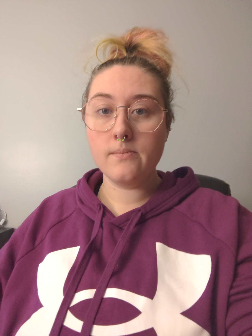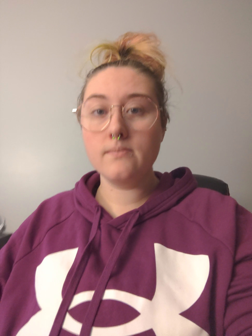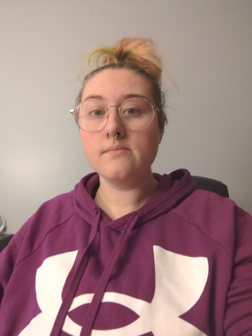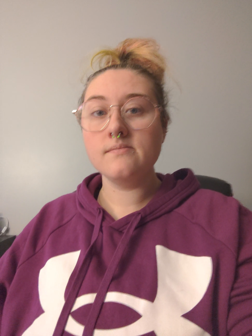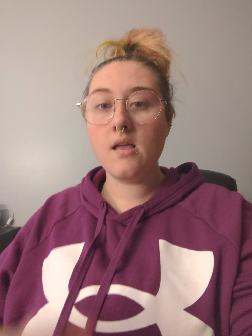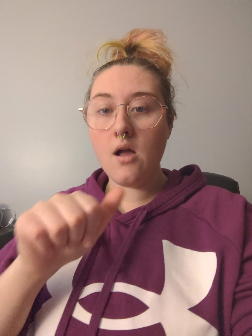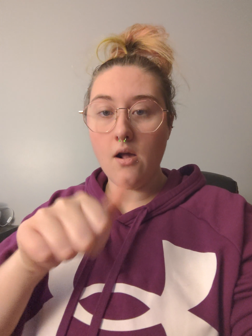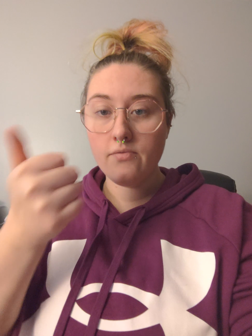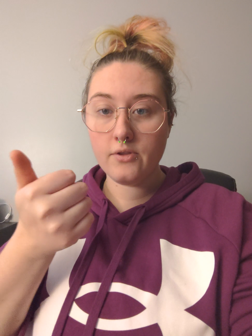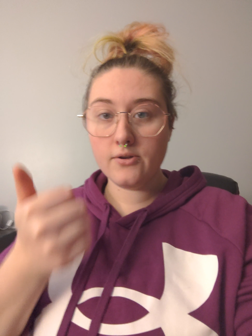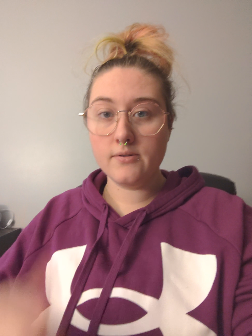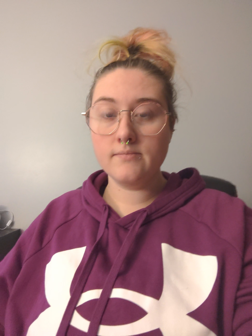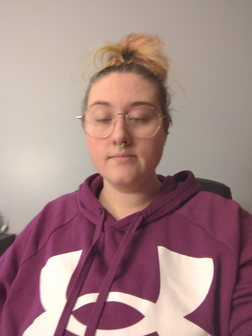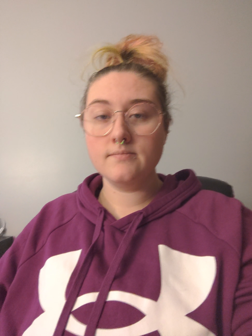another